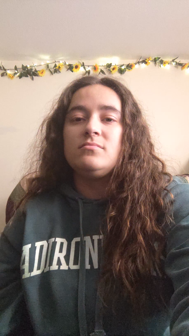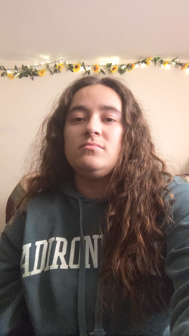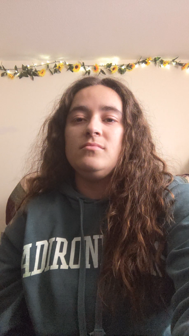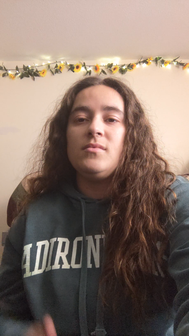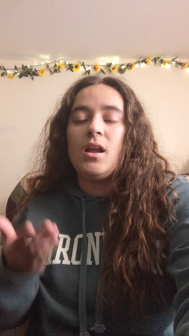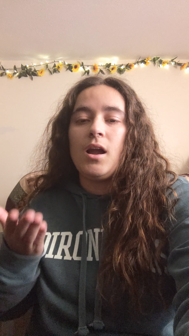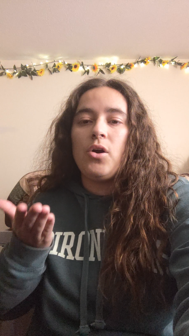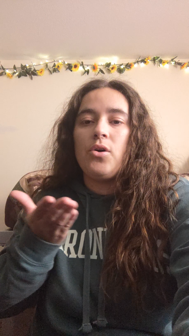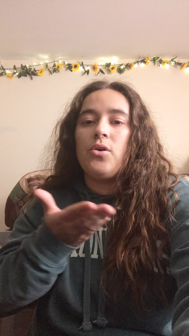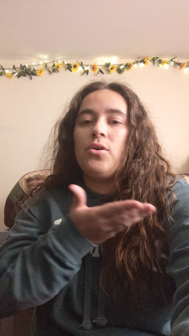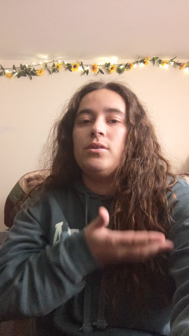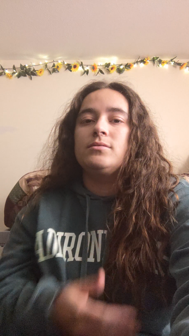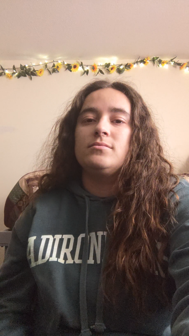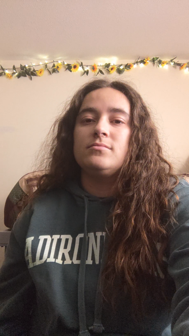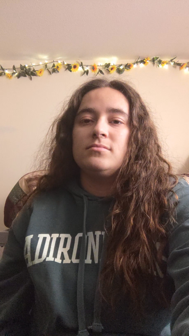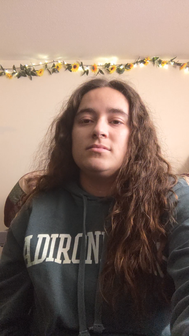carry